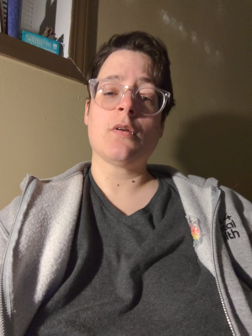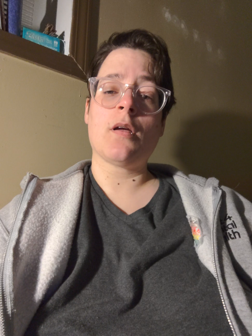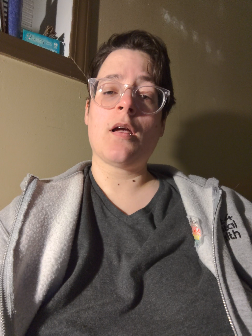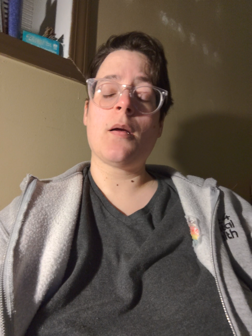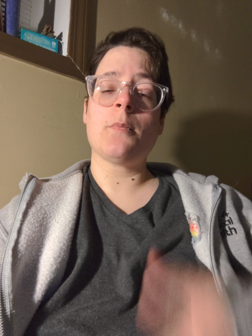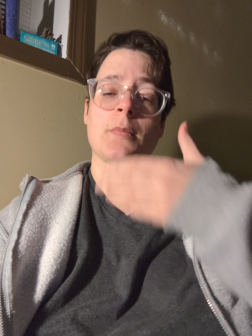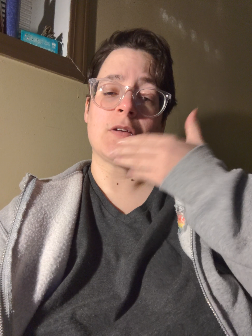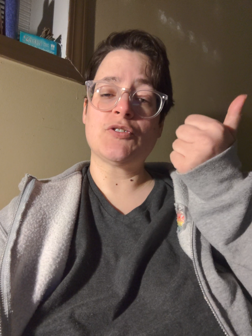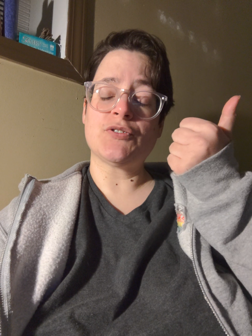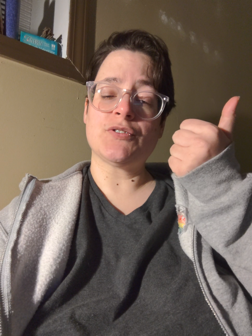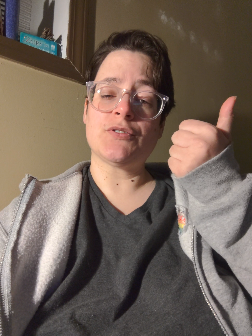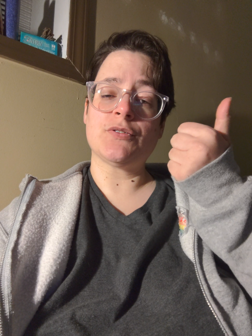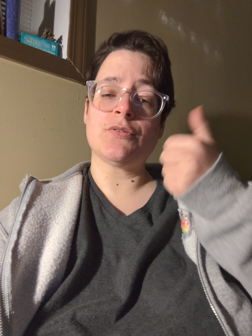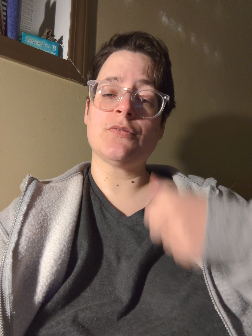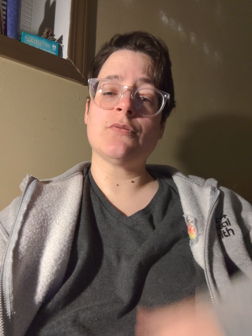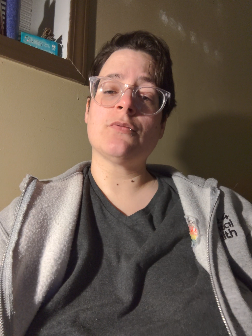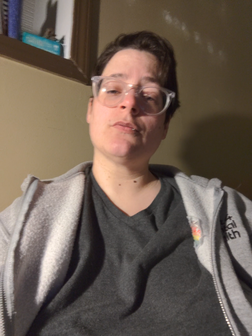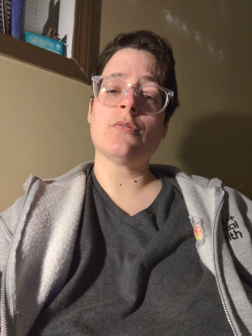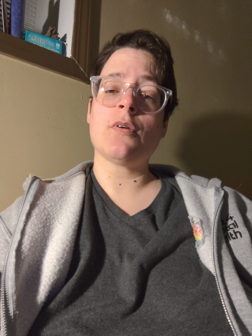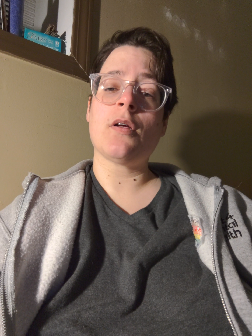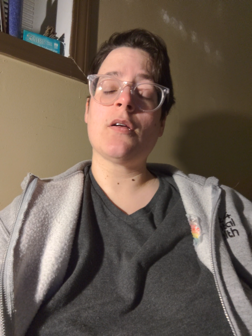better